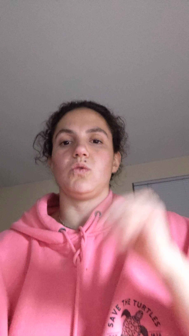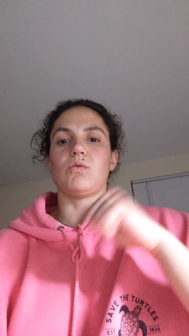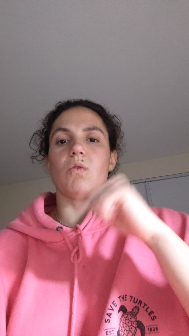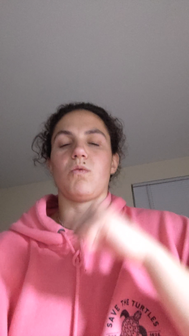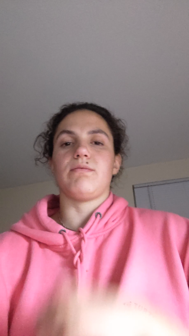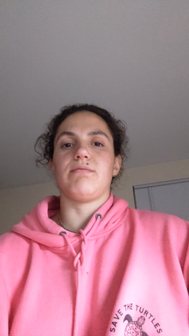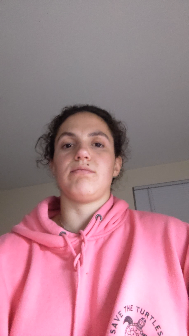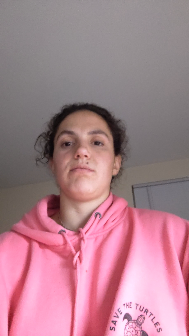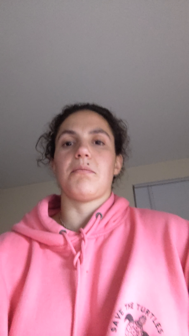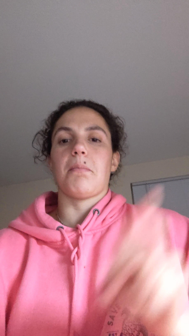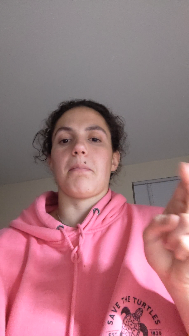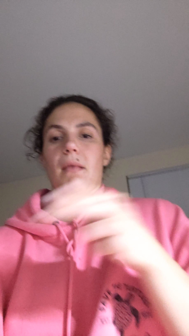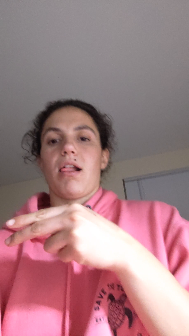belt